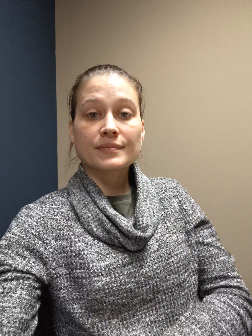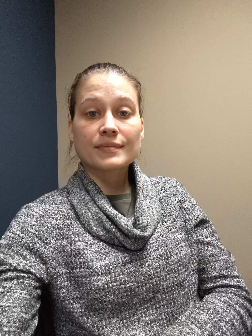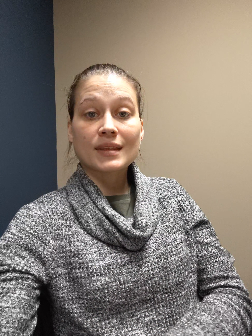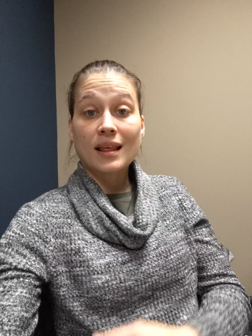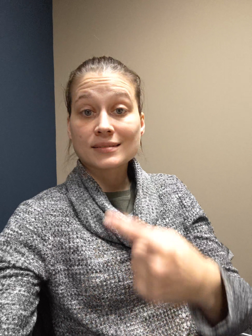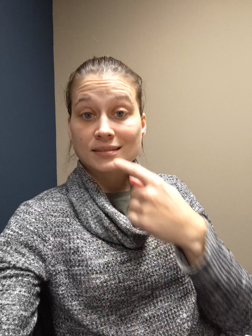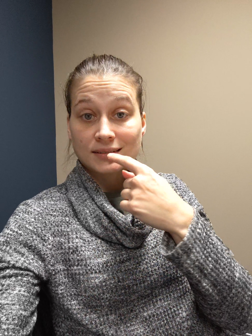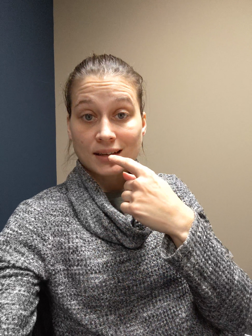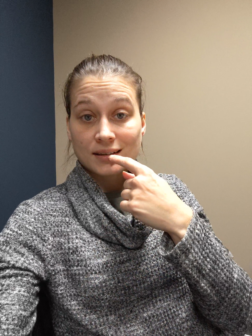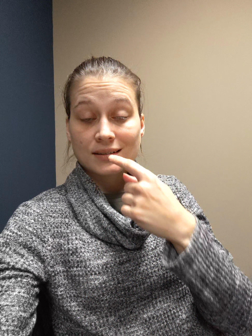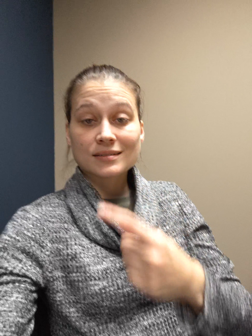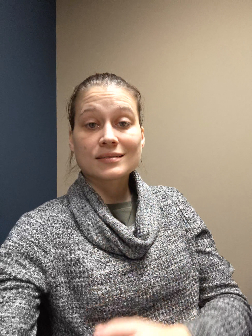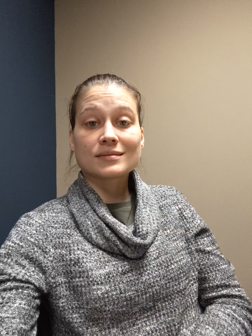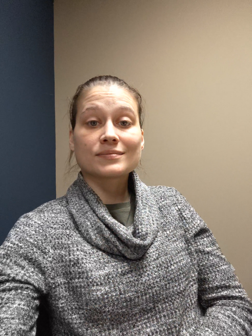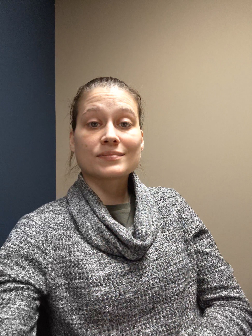tongue